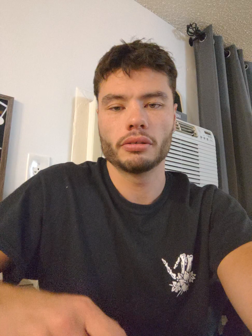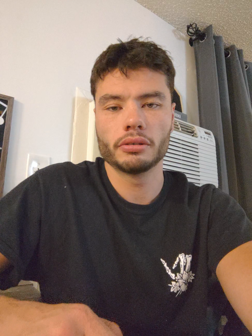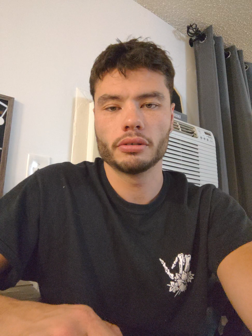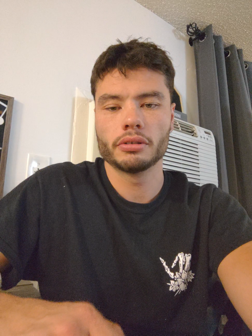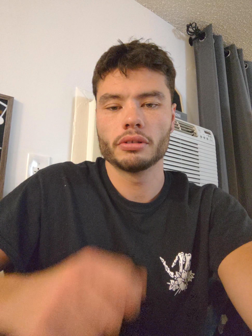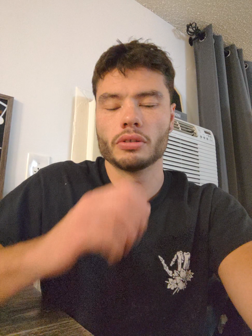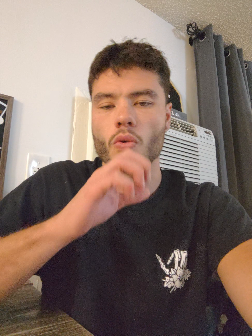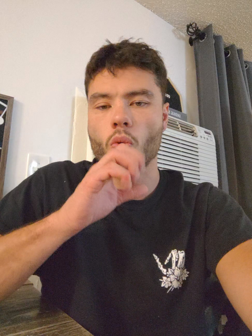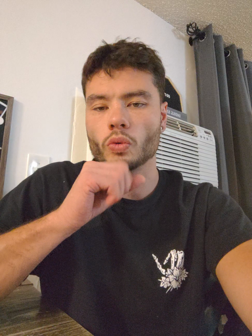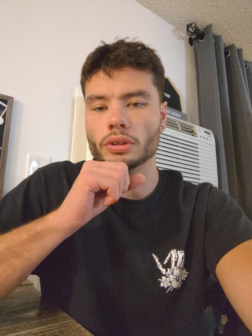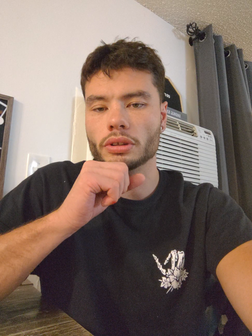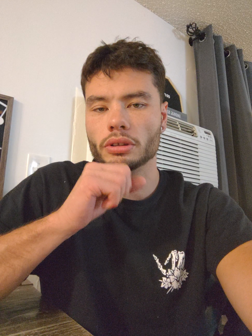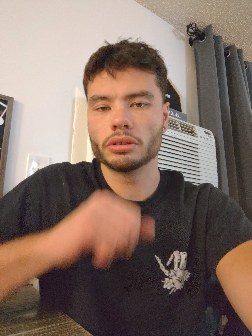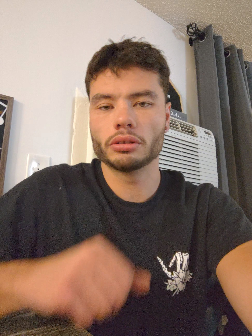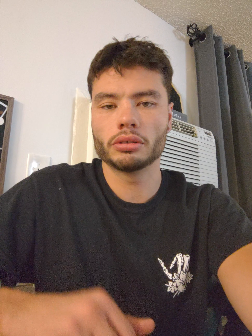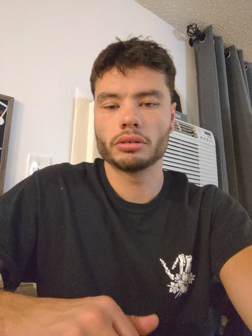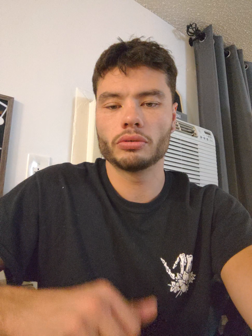orange